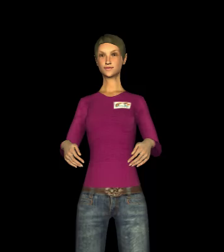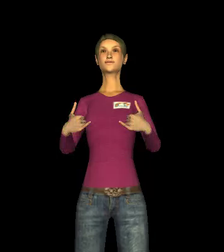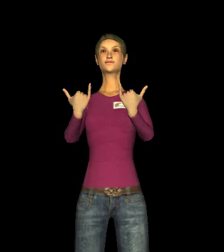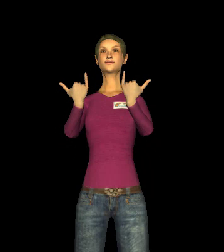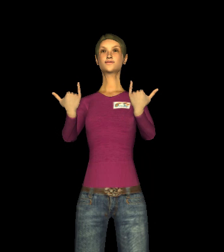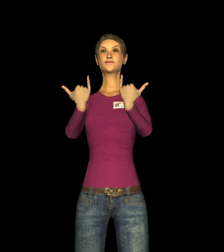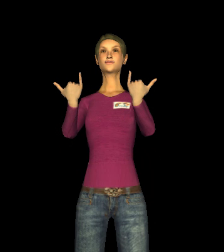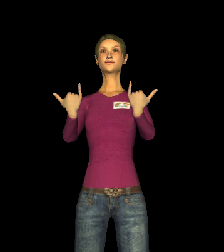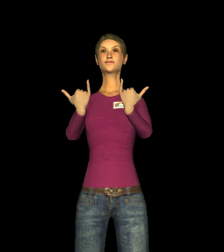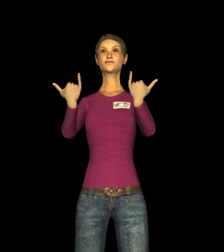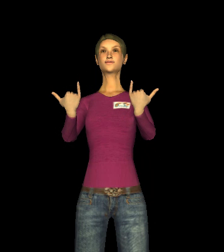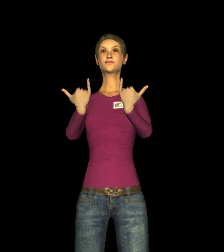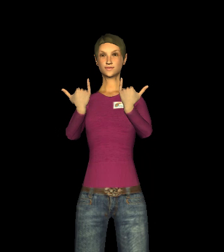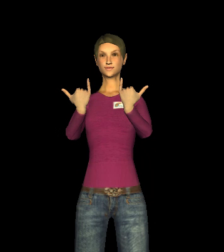لعبة